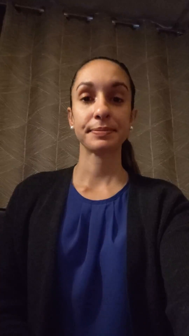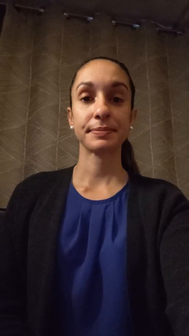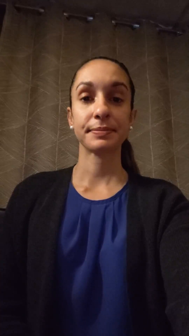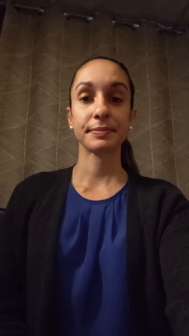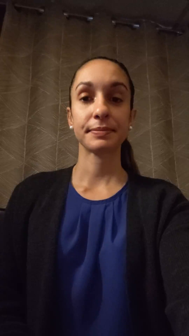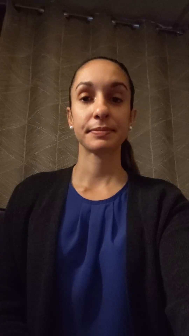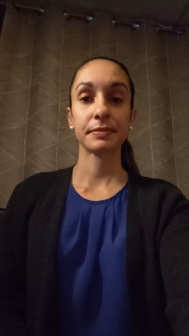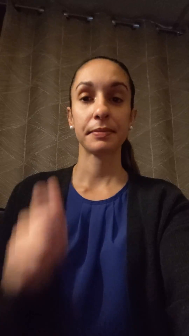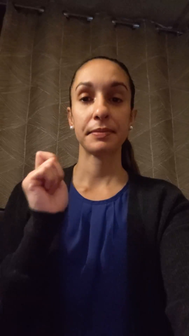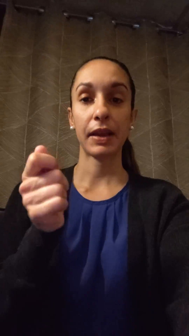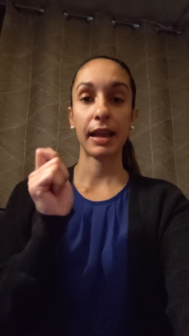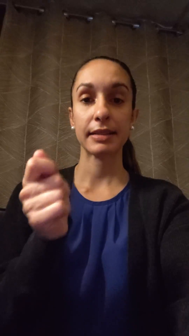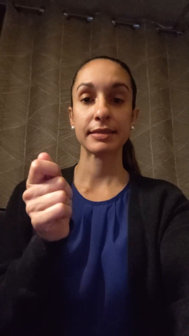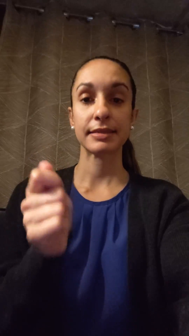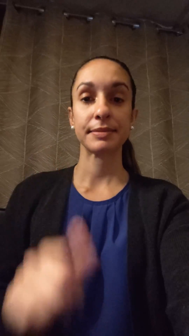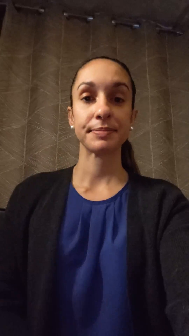bat